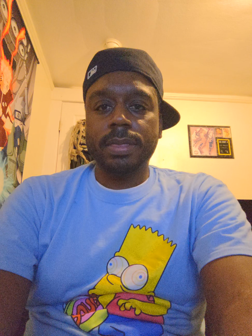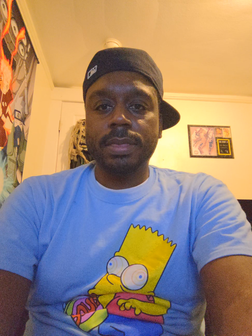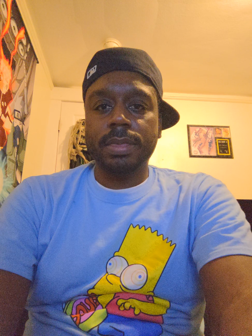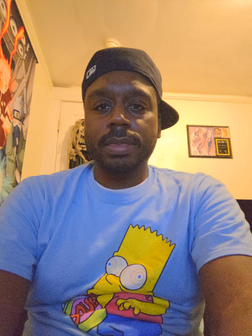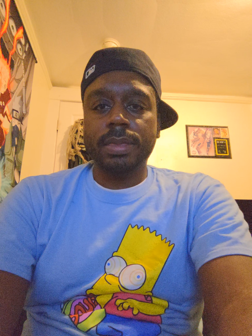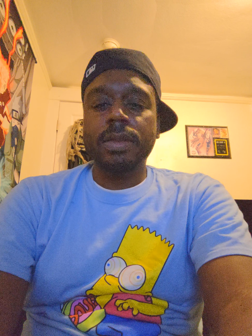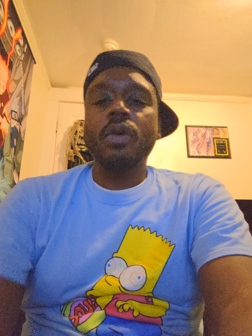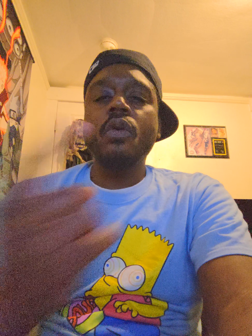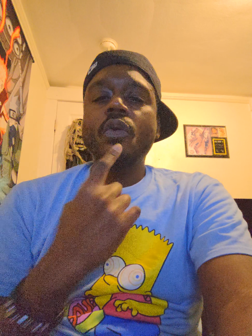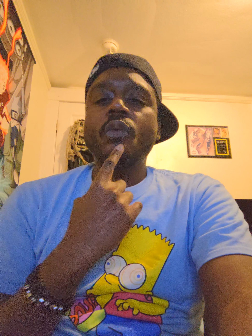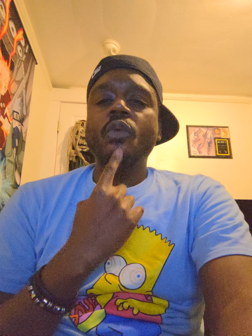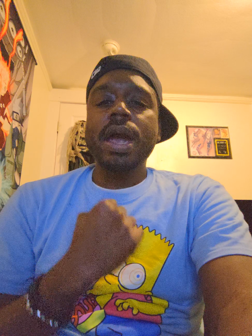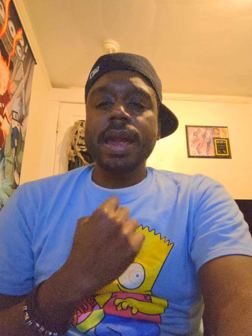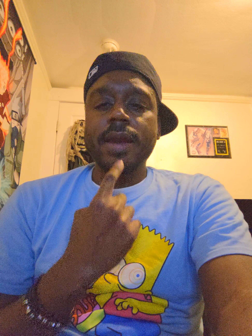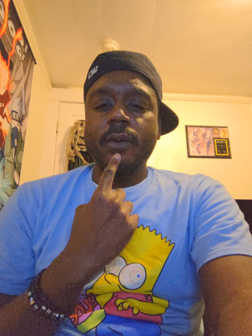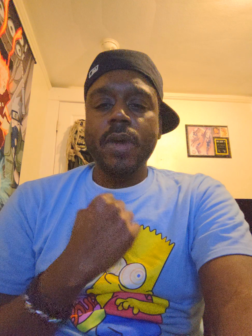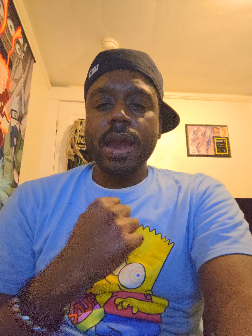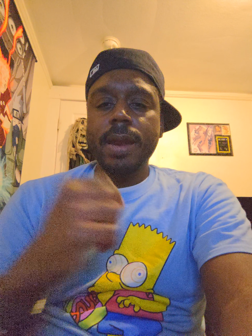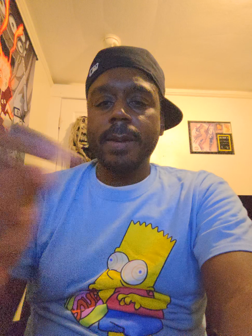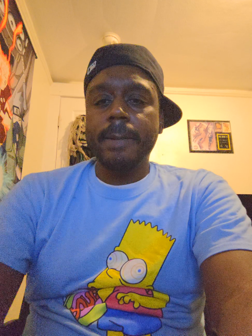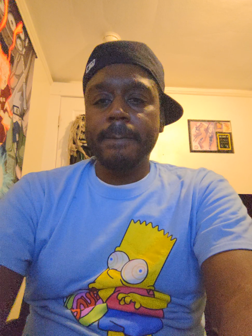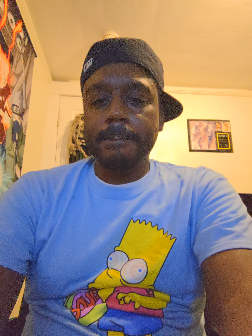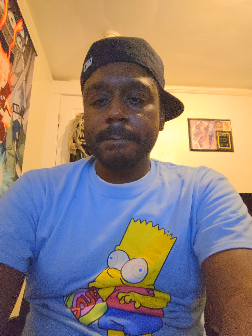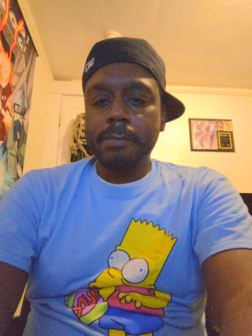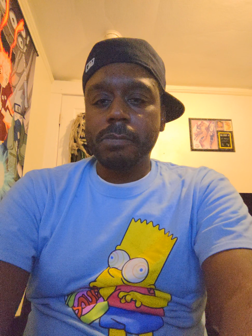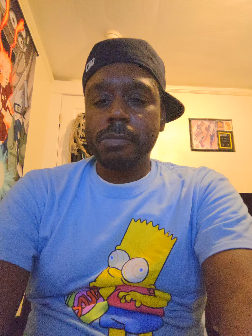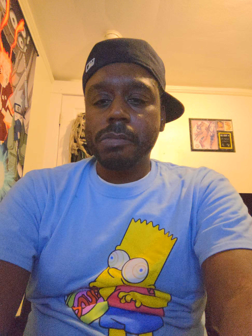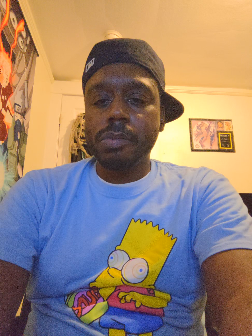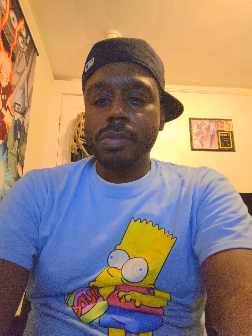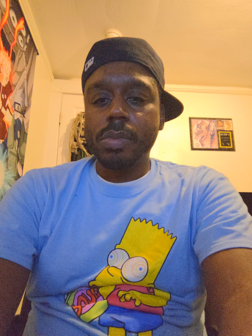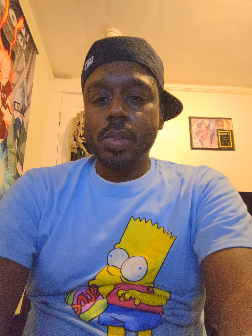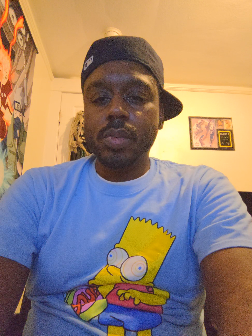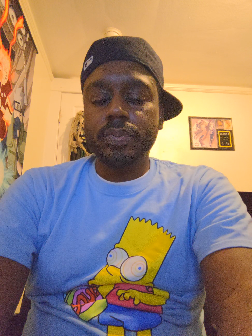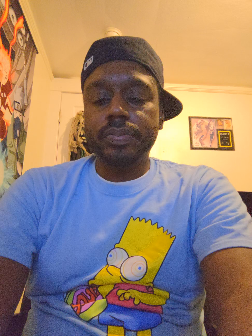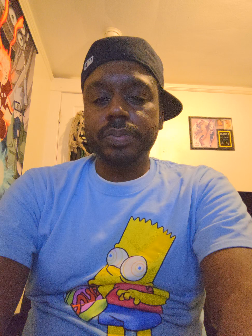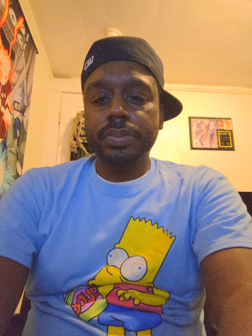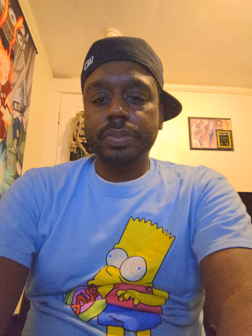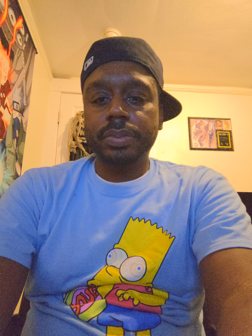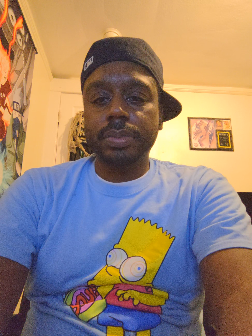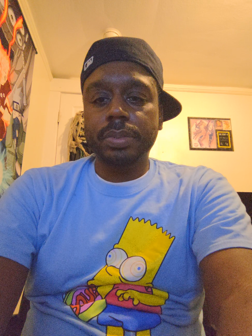red